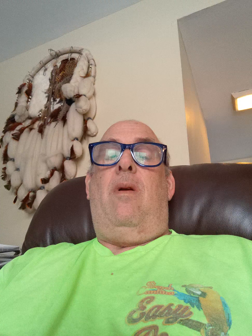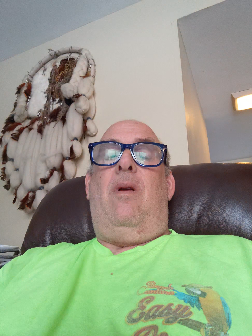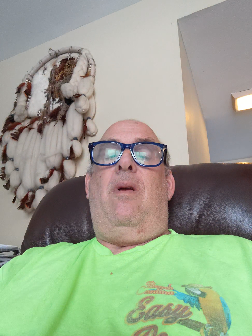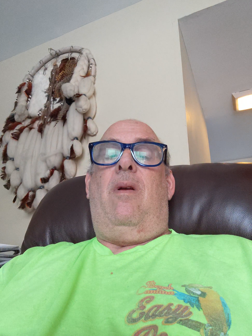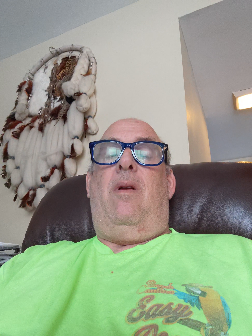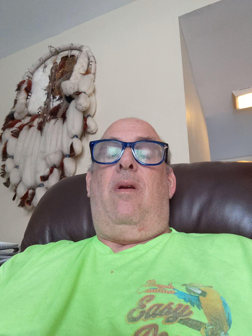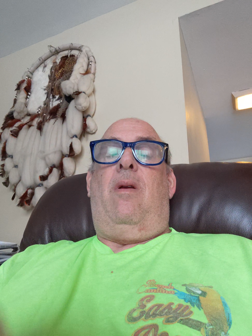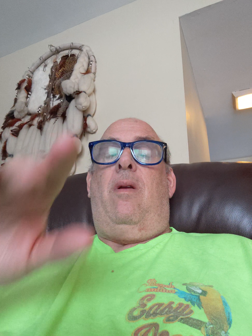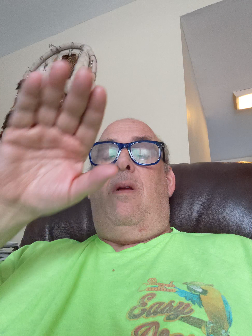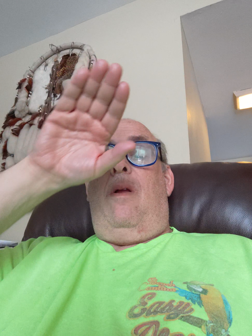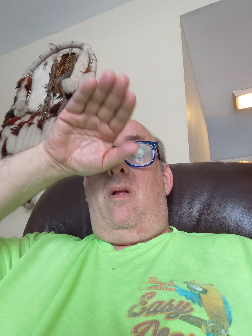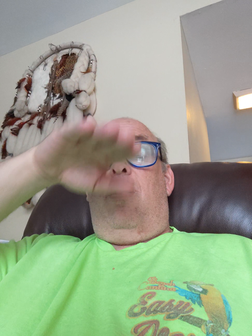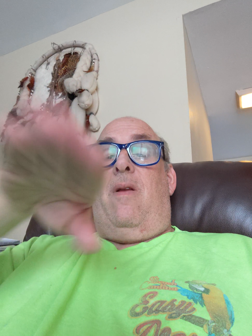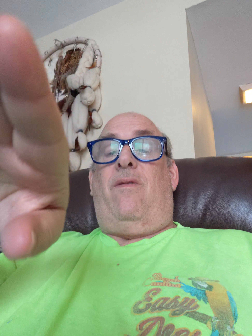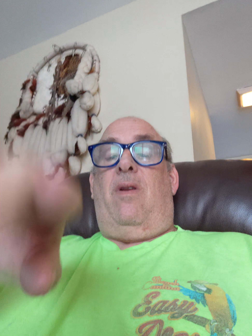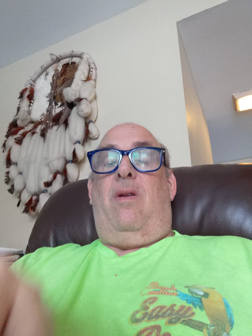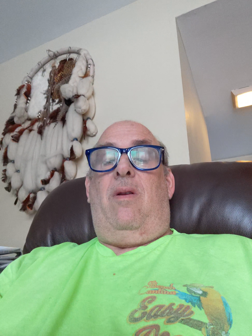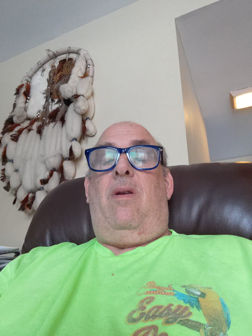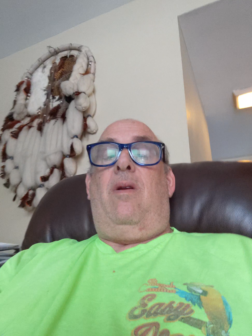elephant